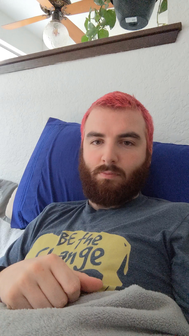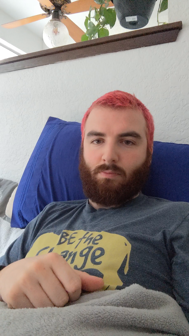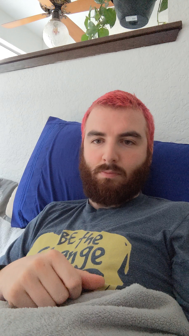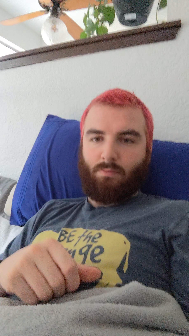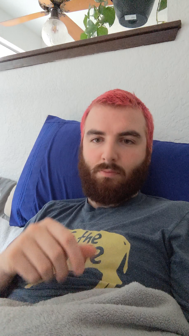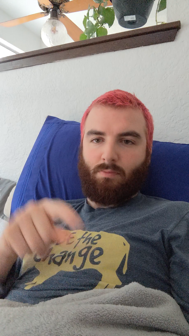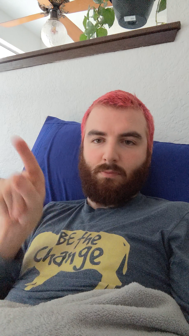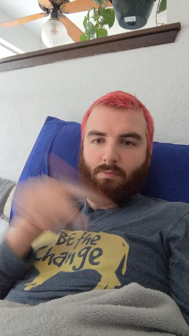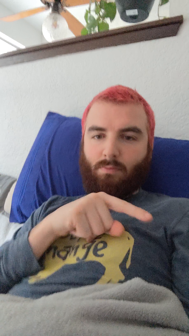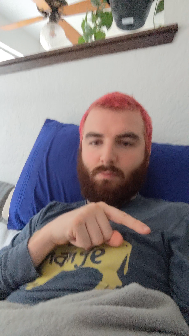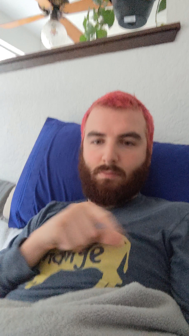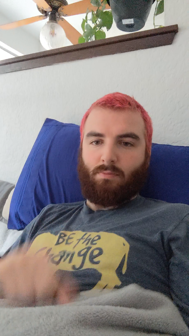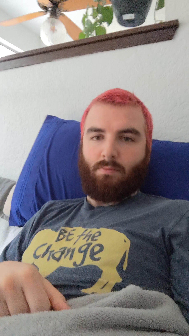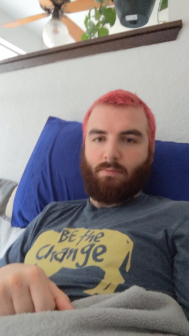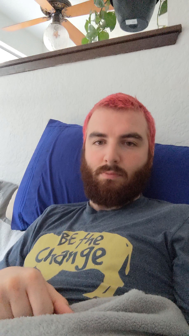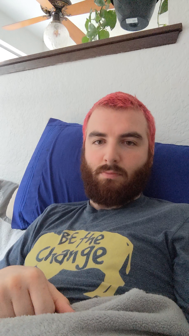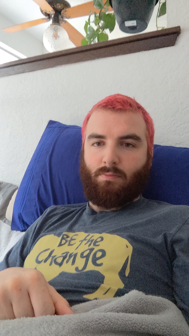cut